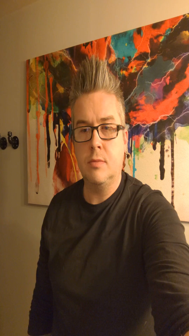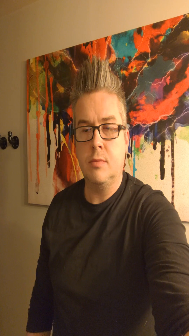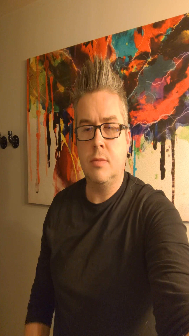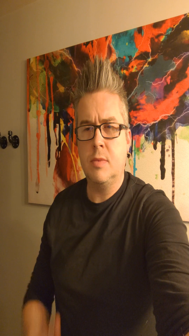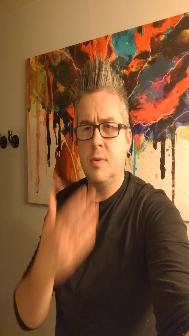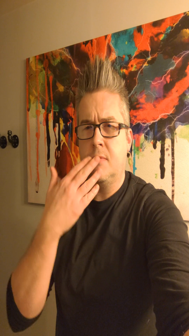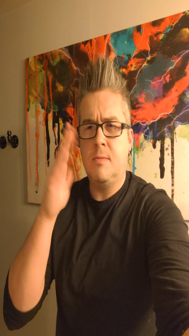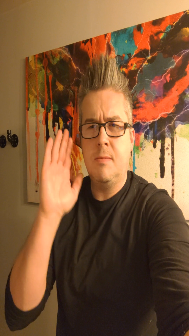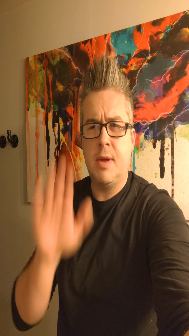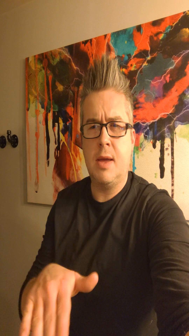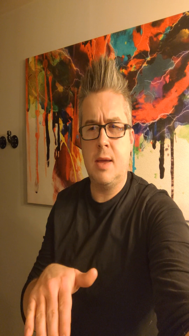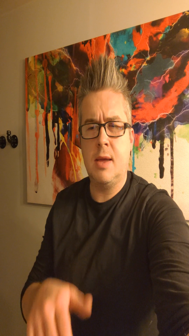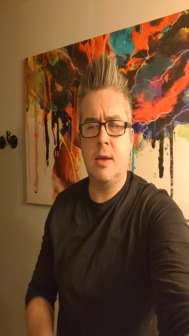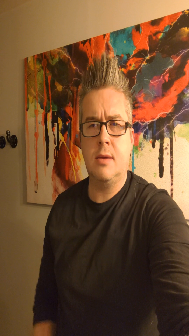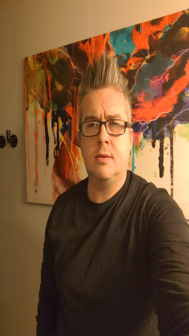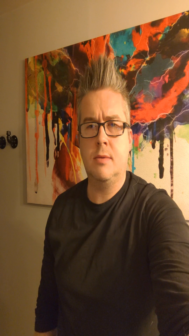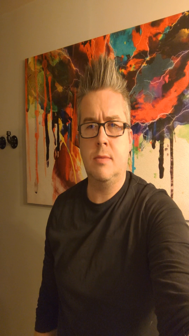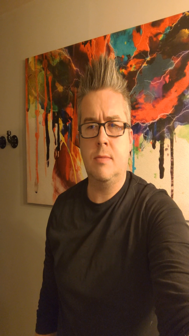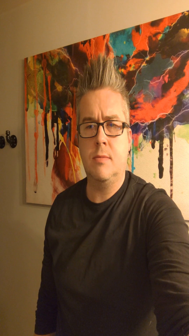bad